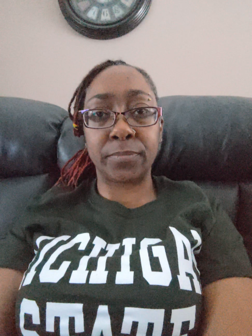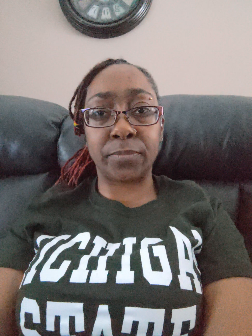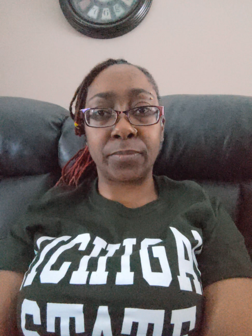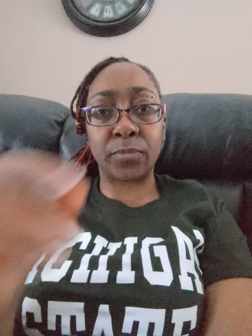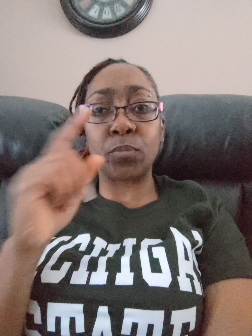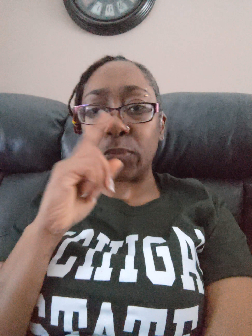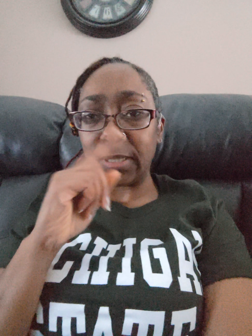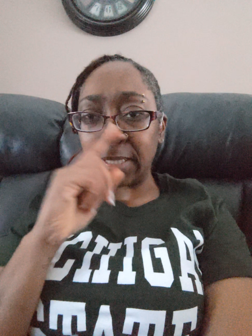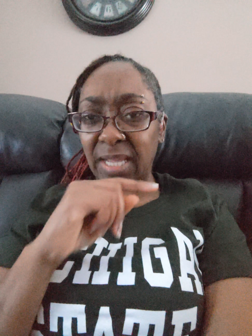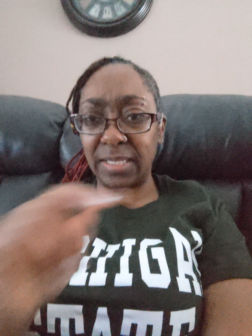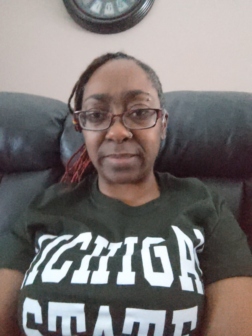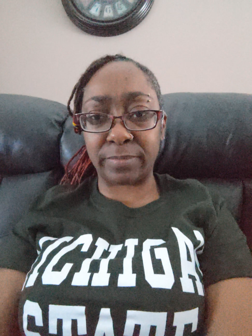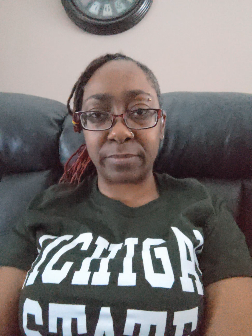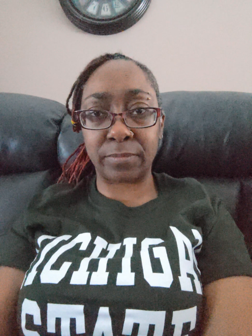pretend